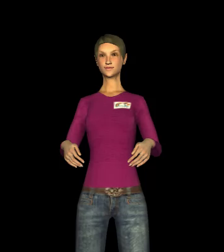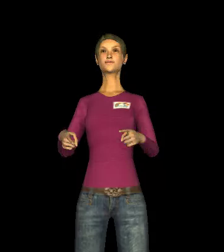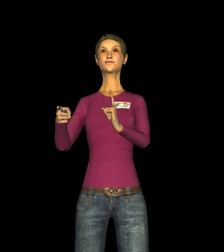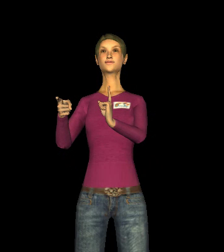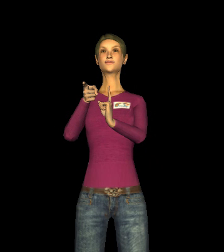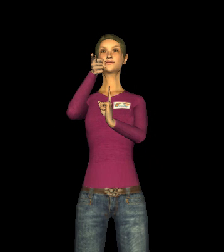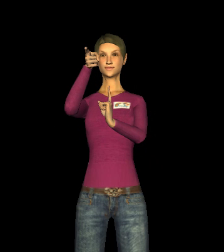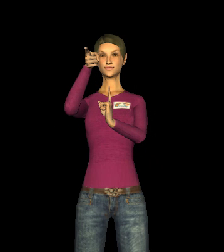مهم